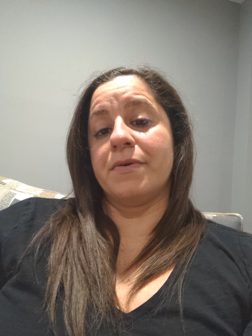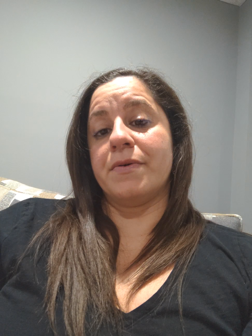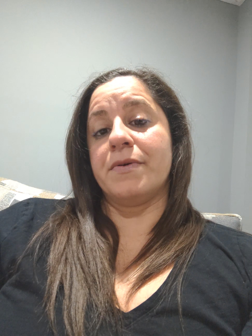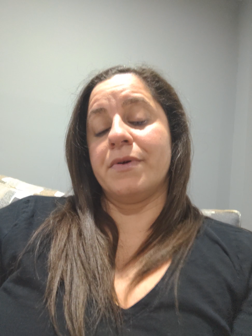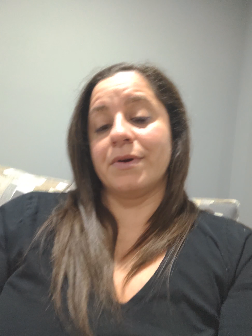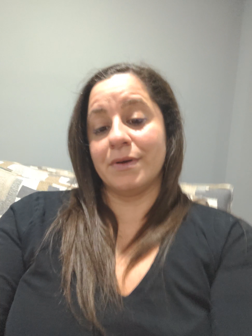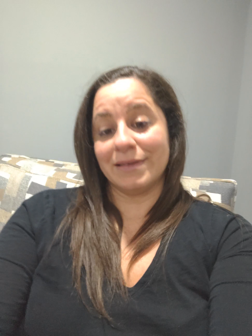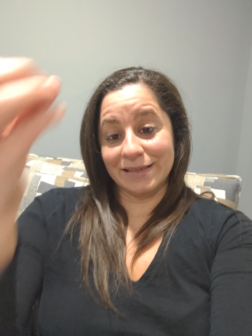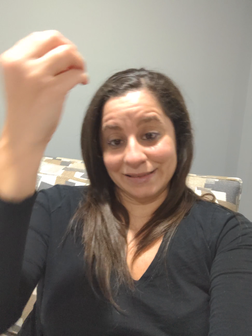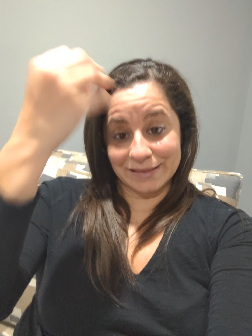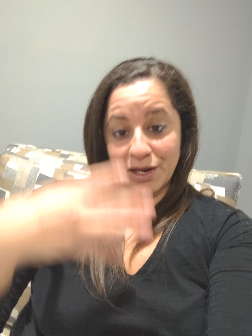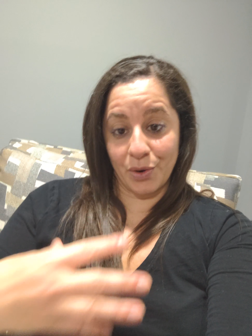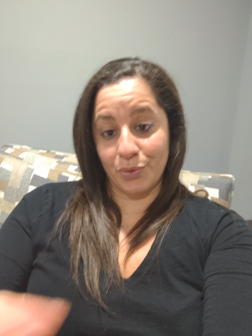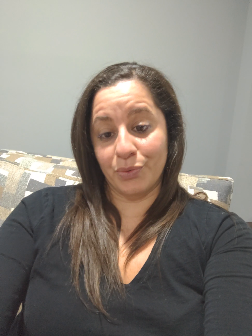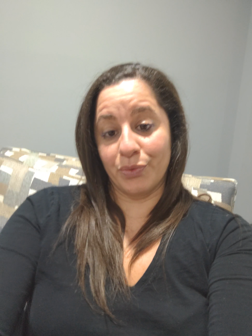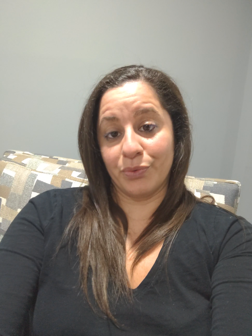shower